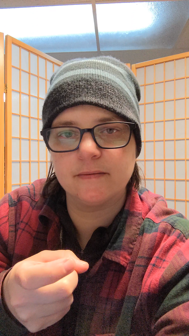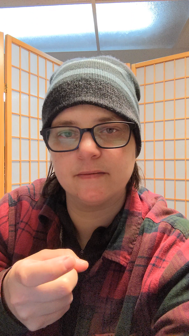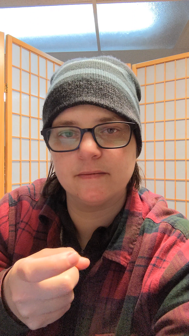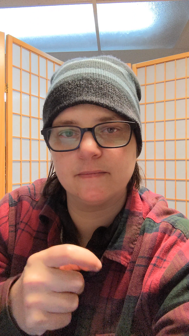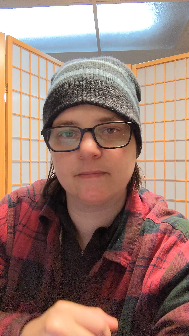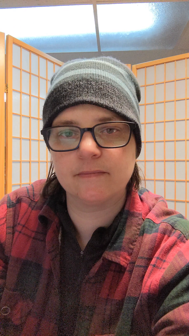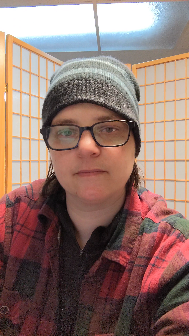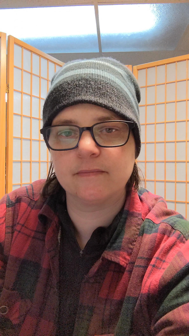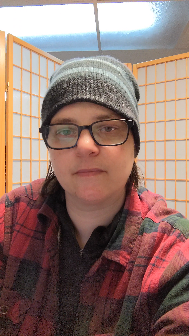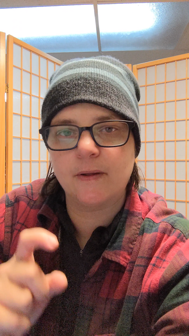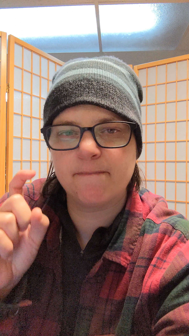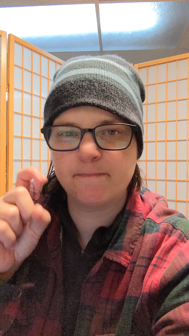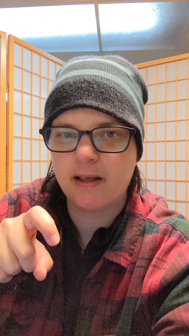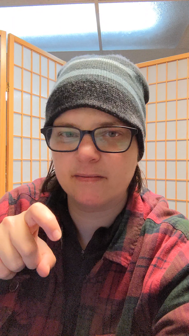must